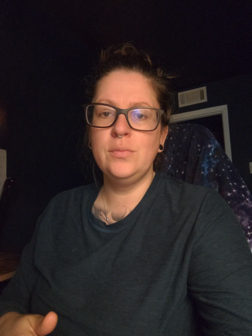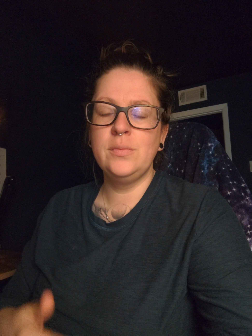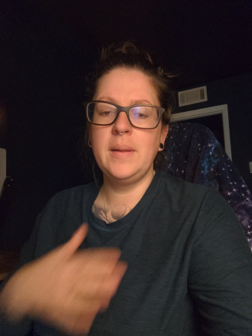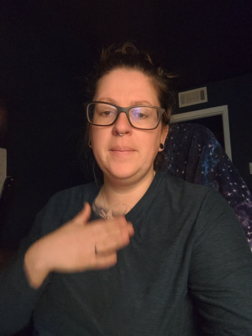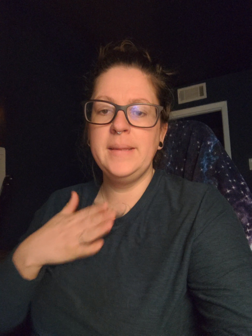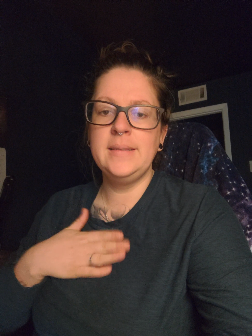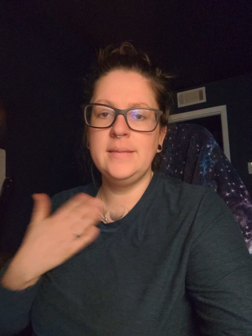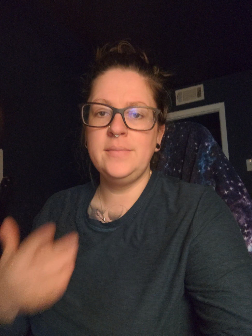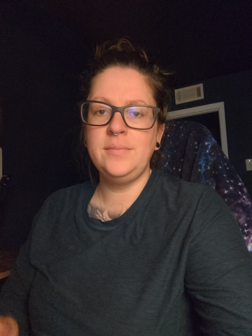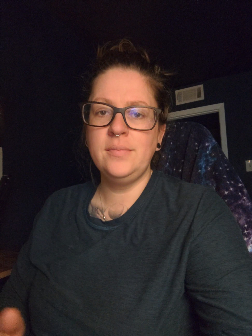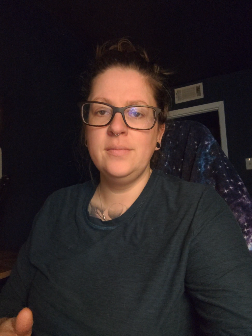happy